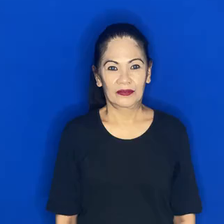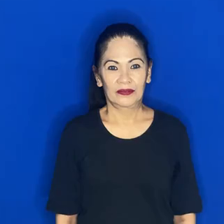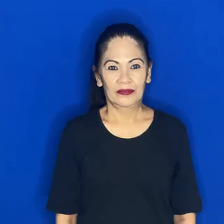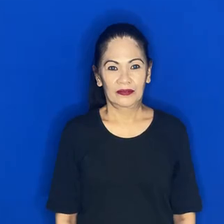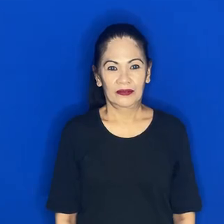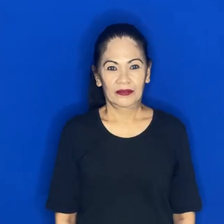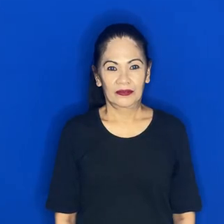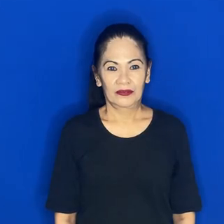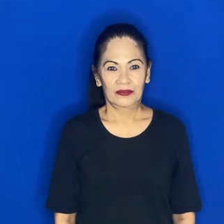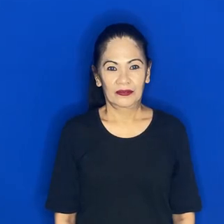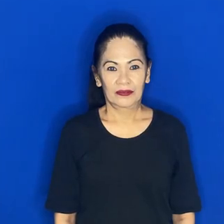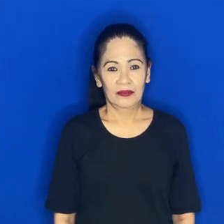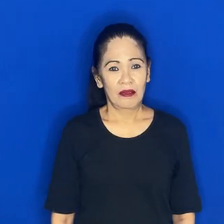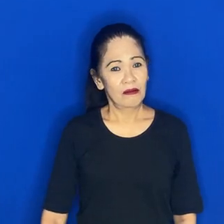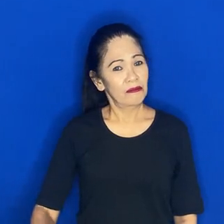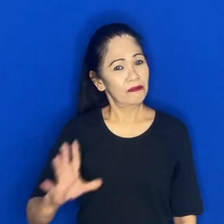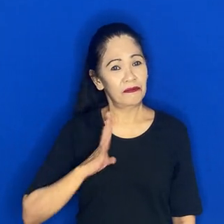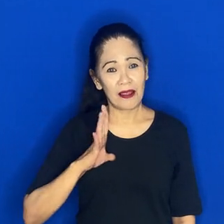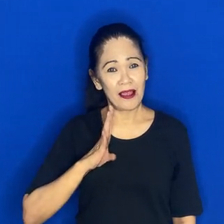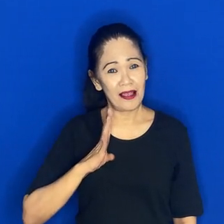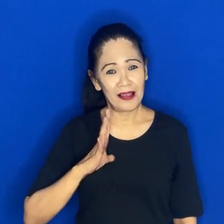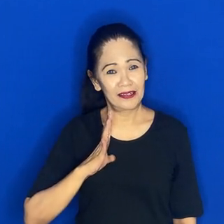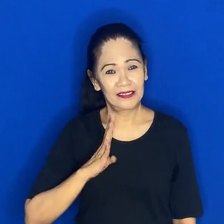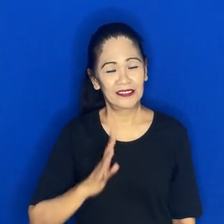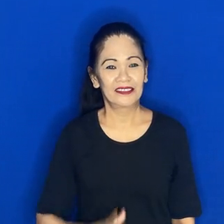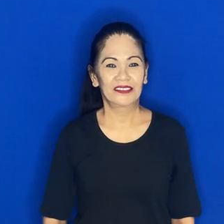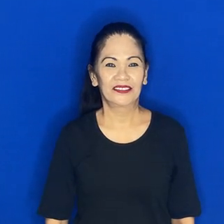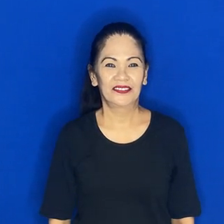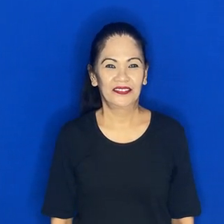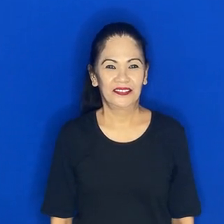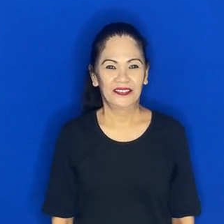im fine